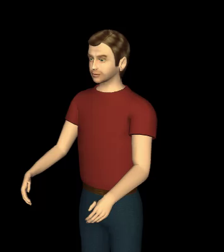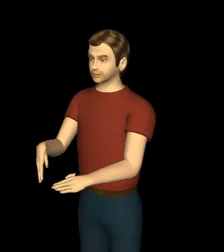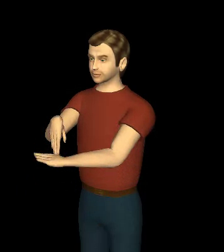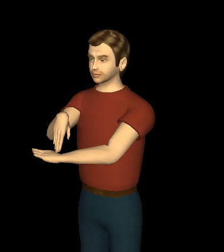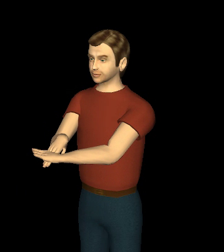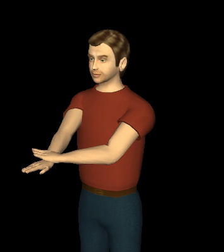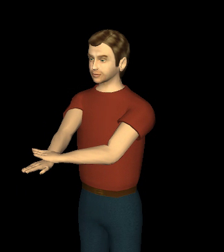قبو